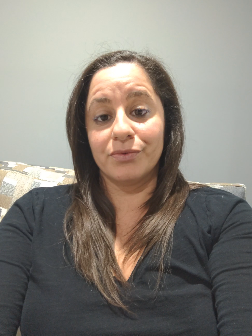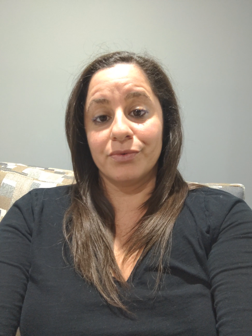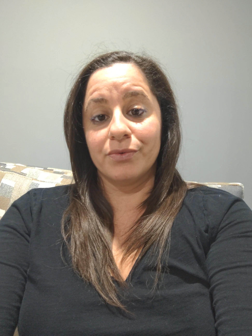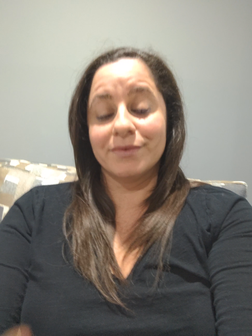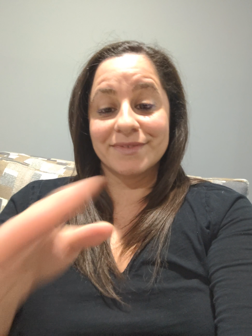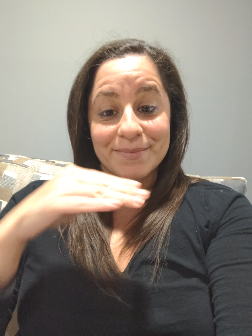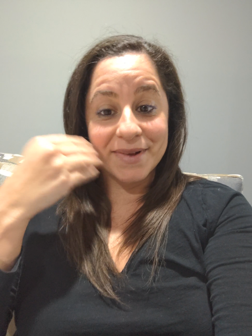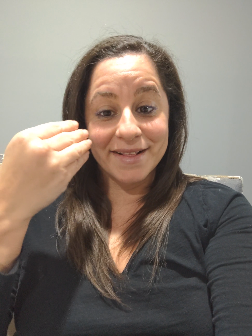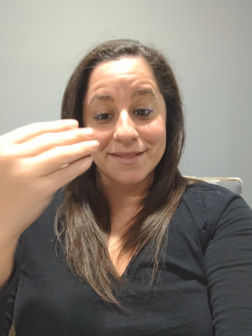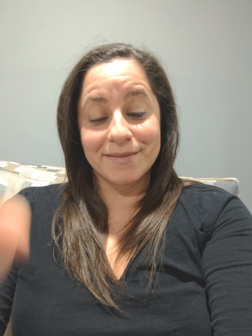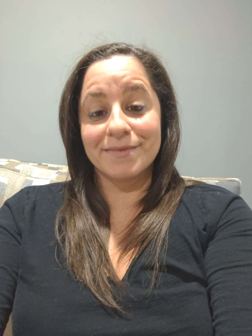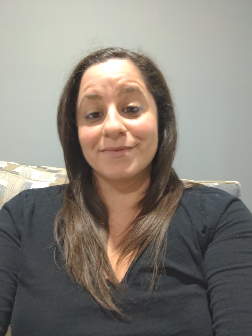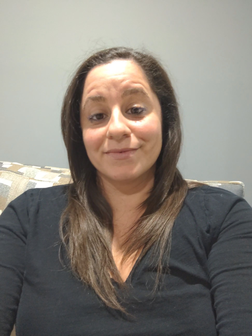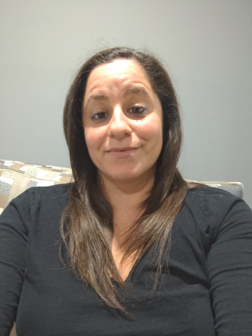smile